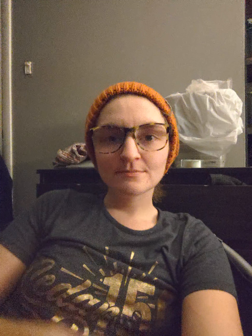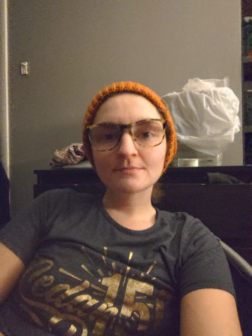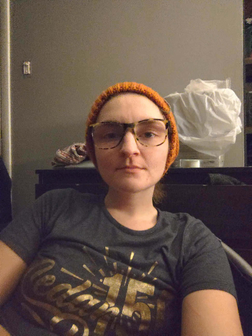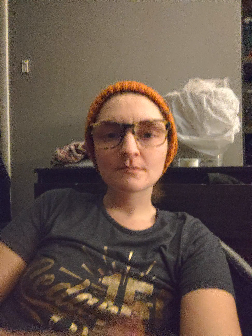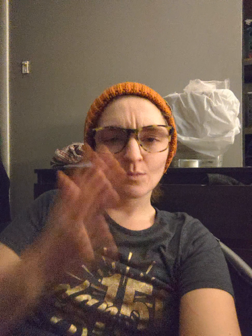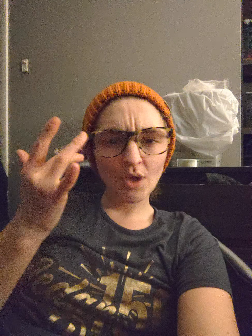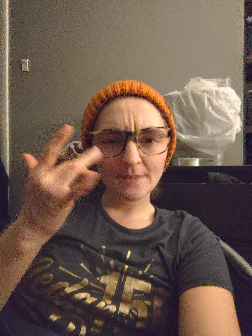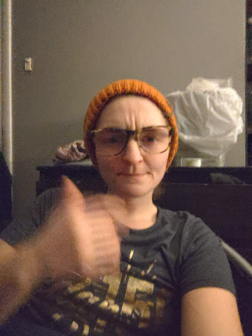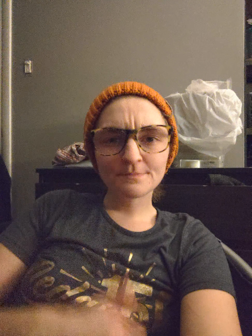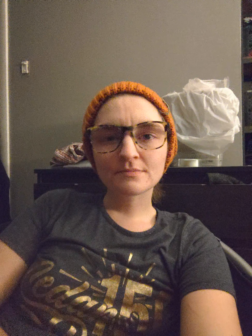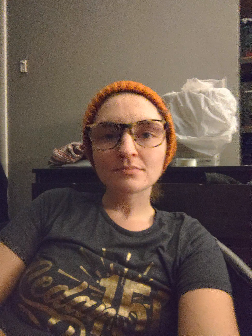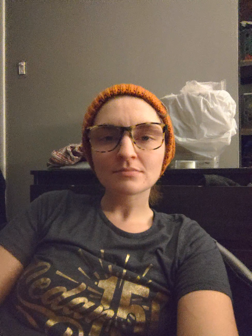why